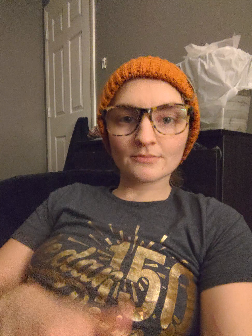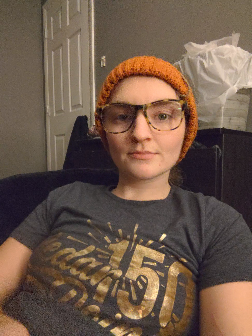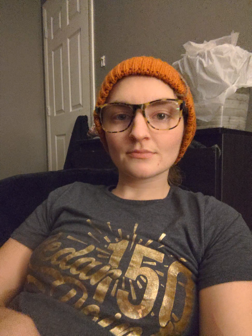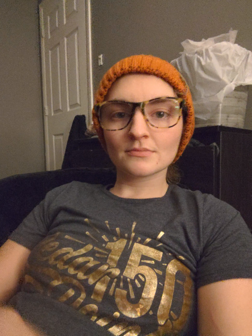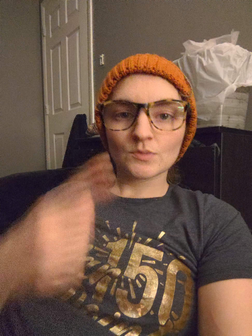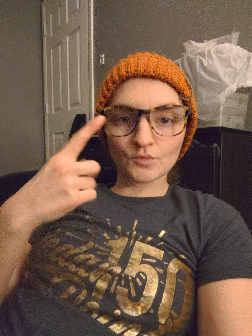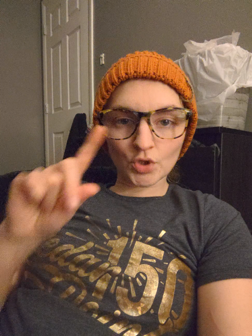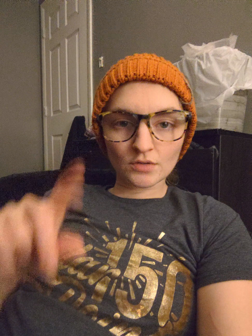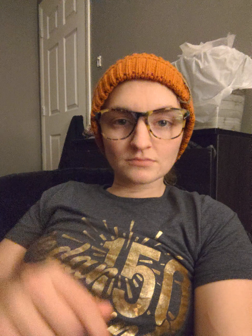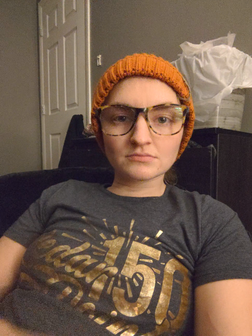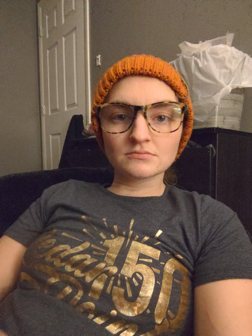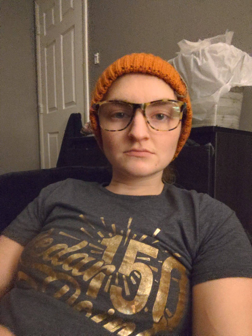for